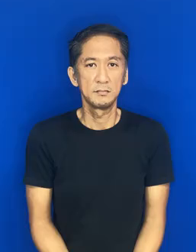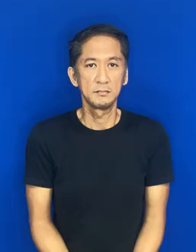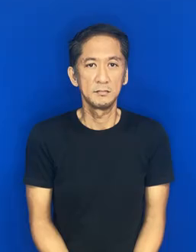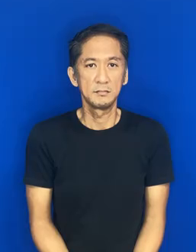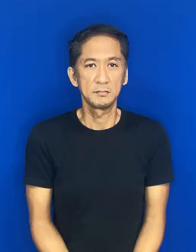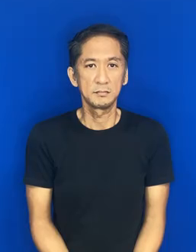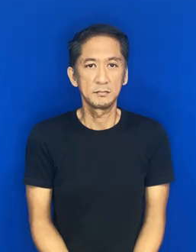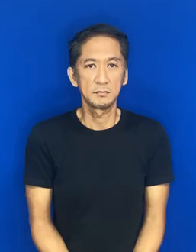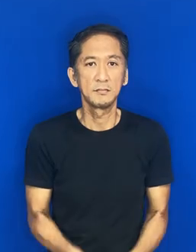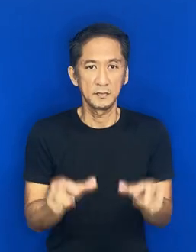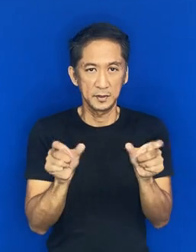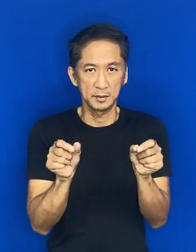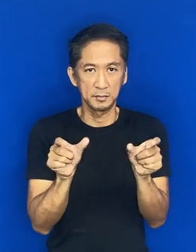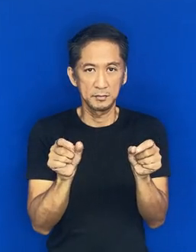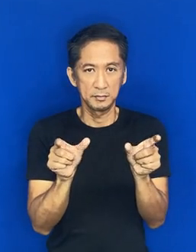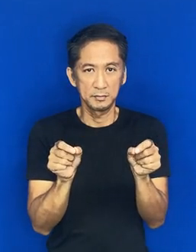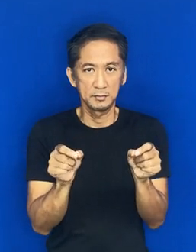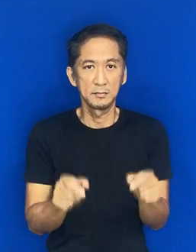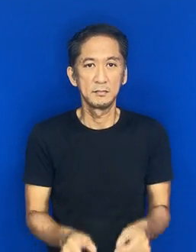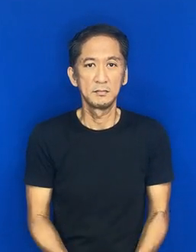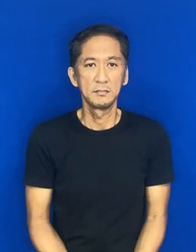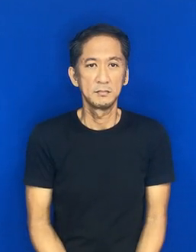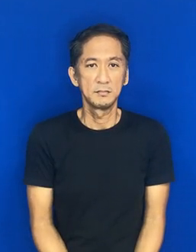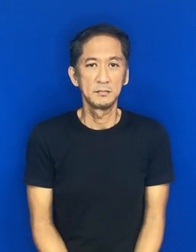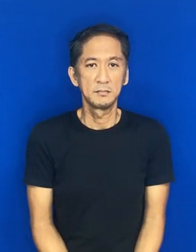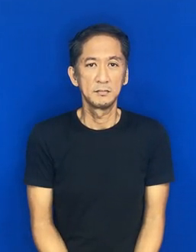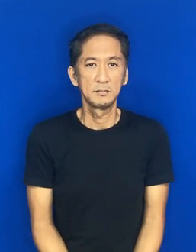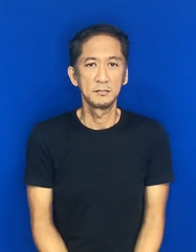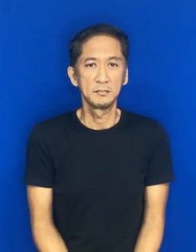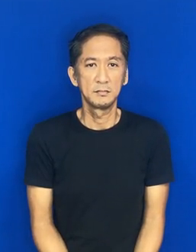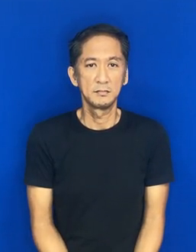crab